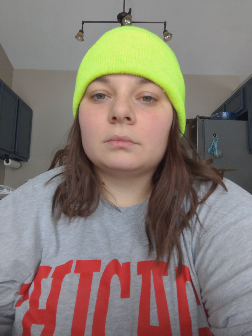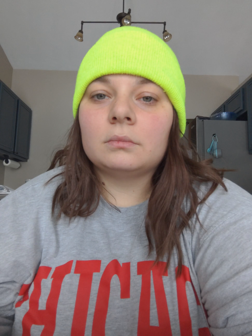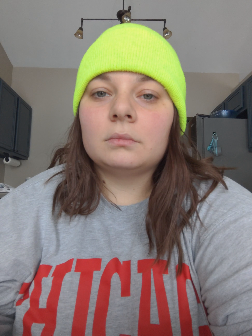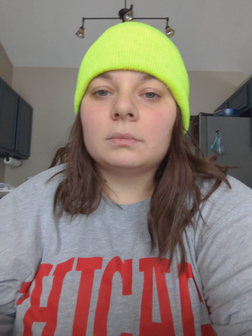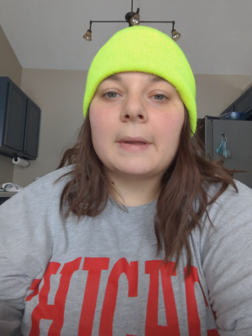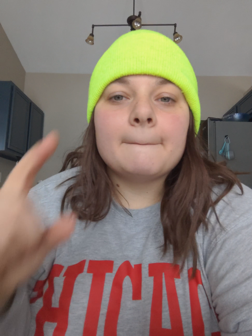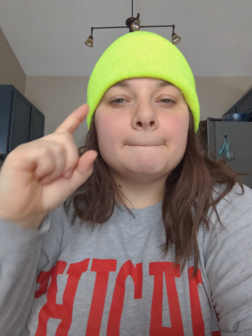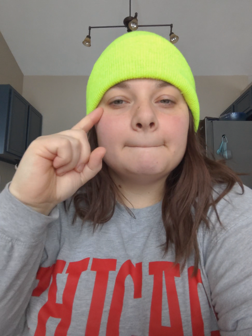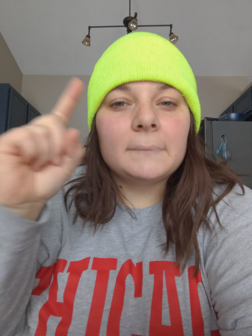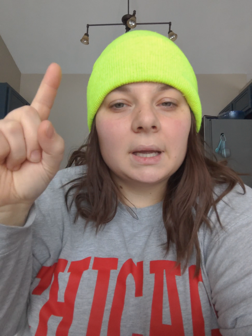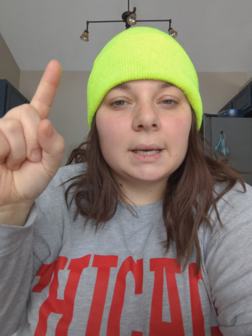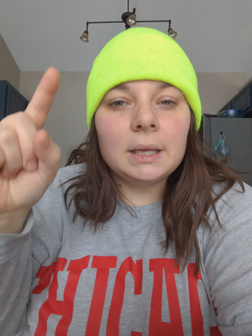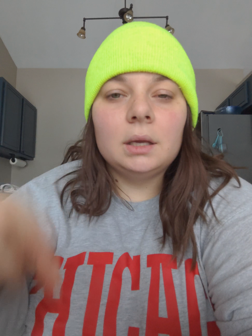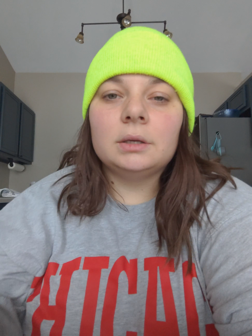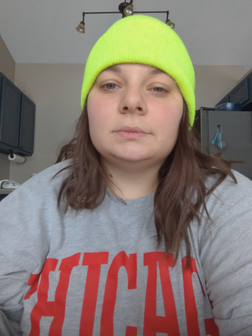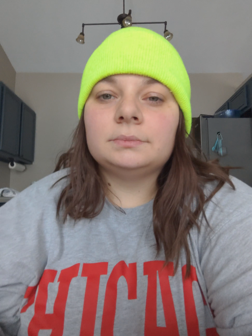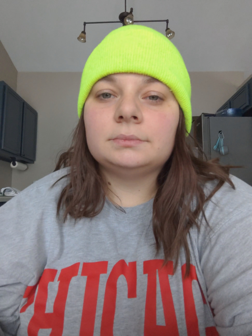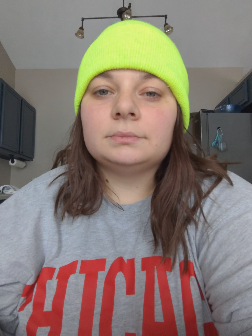penny